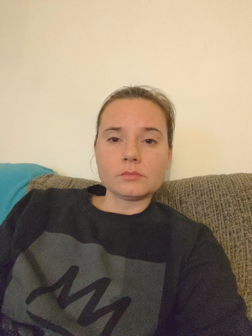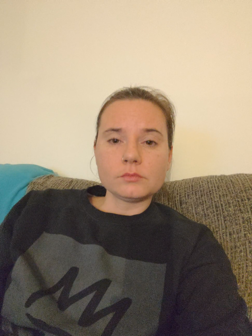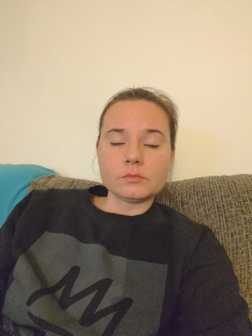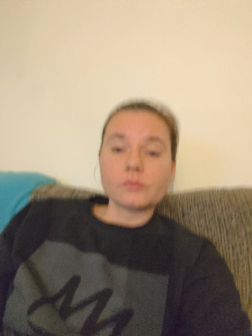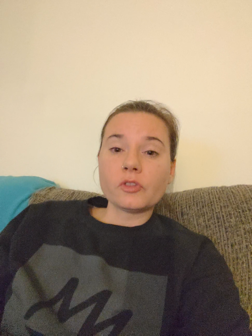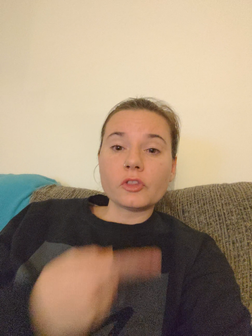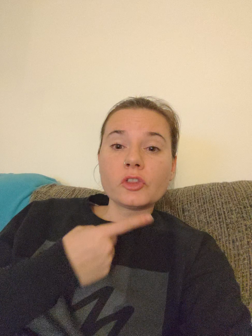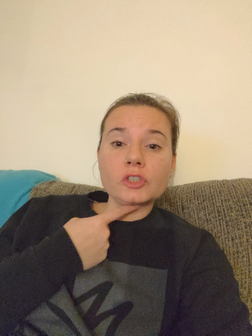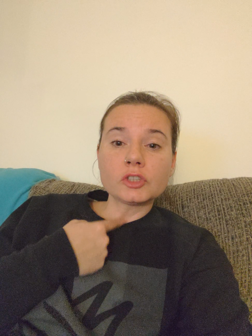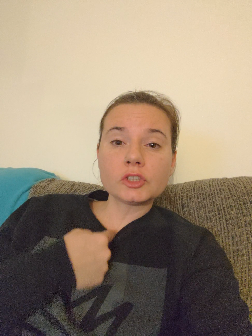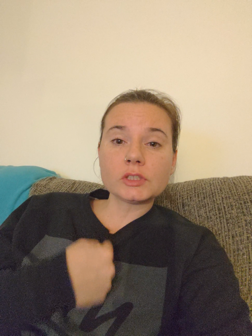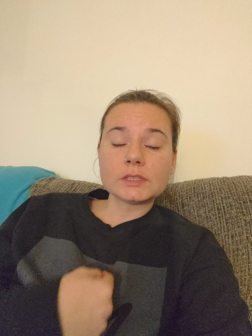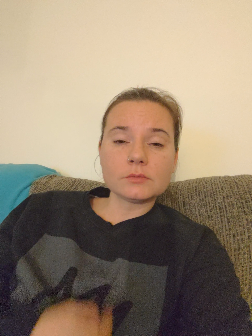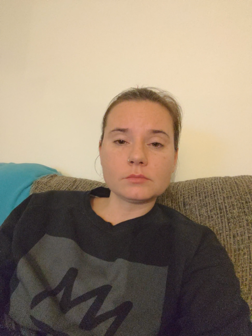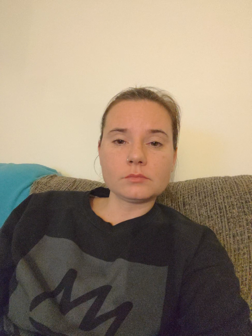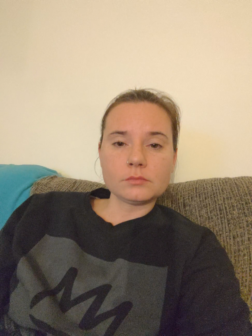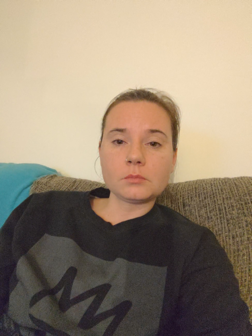thirsty